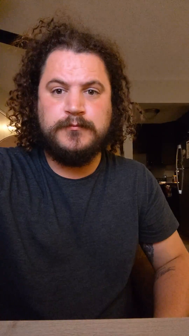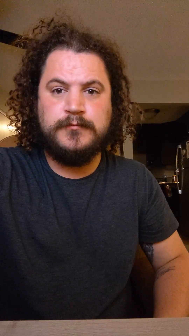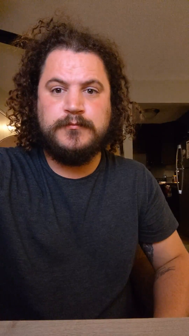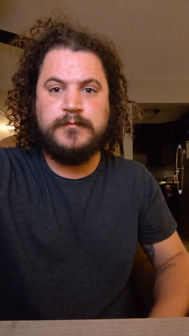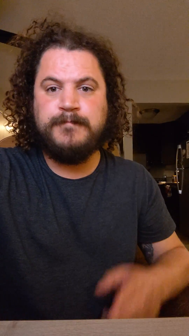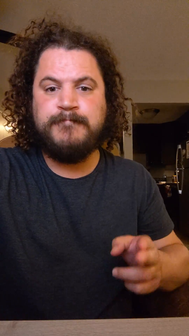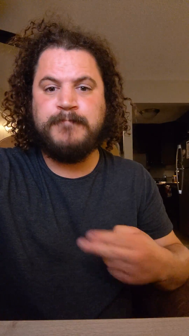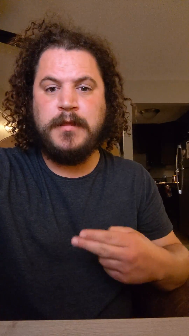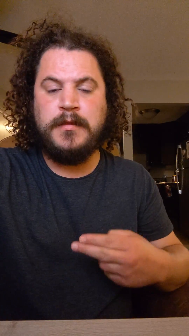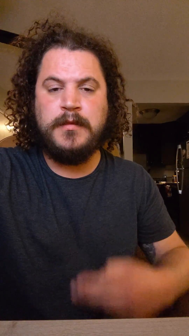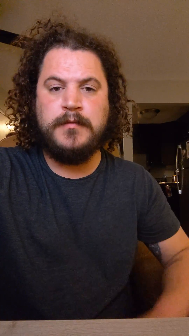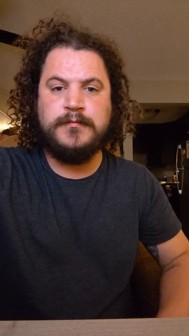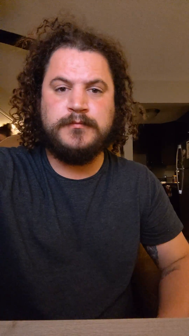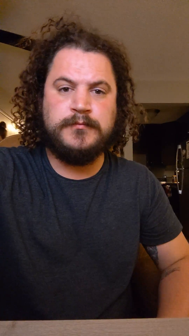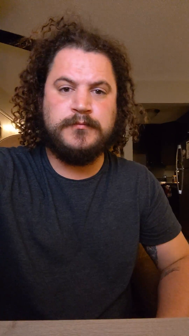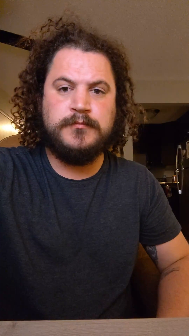belt